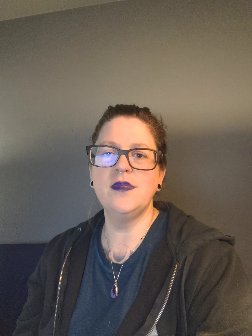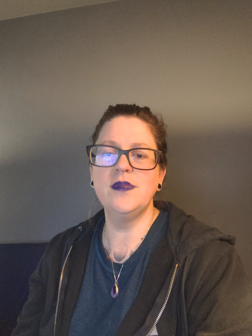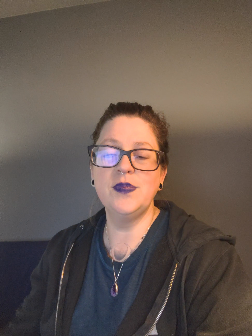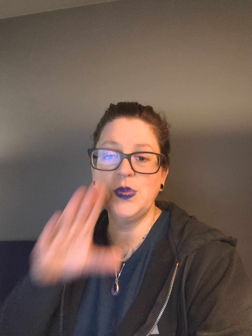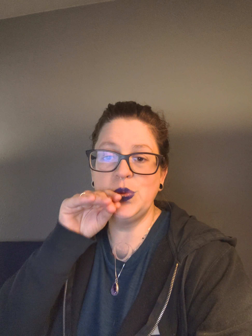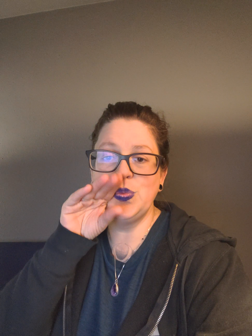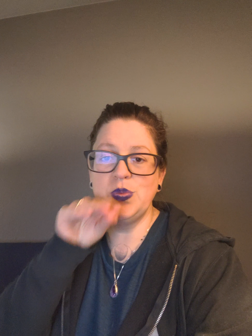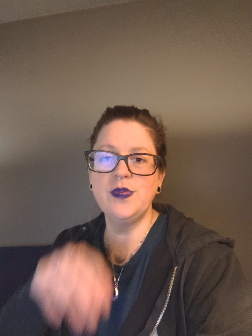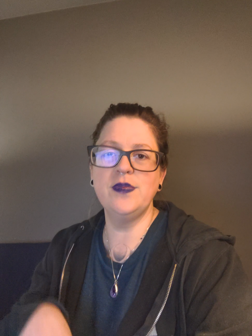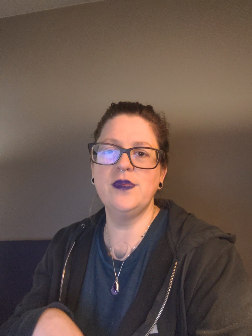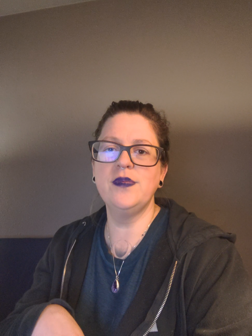goose